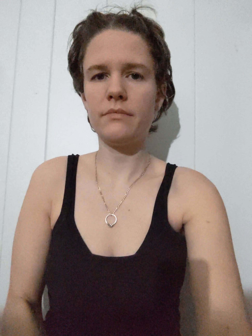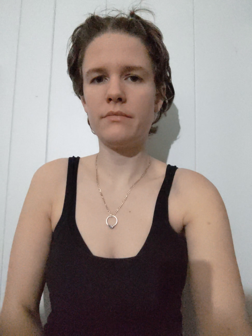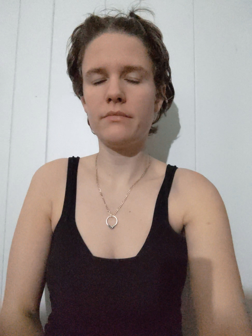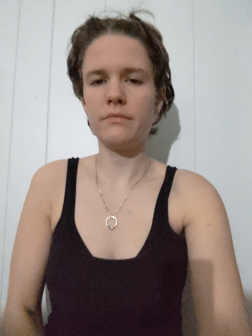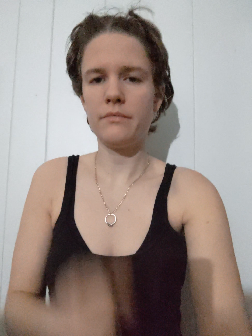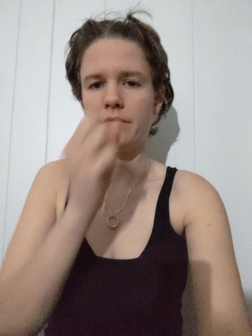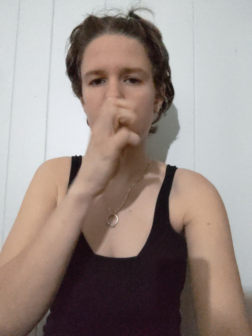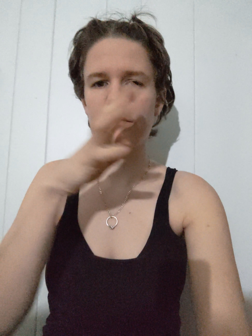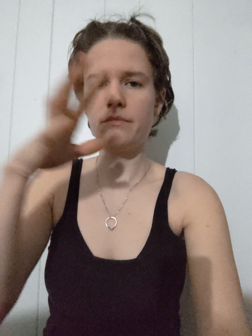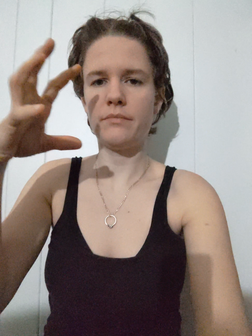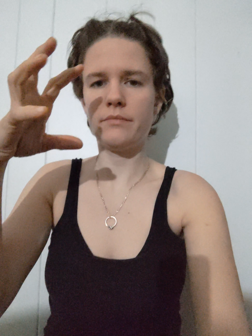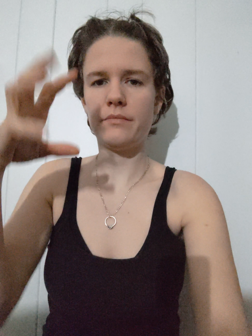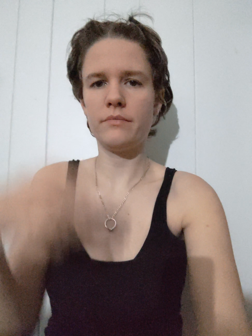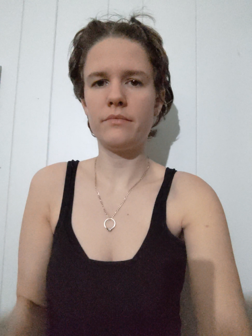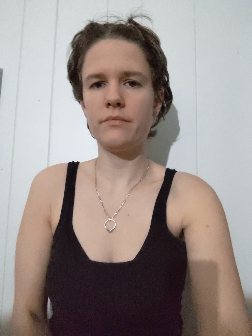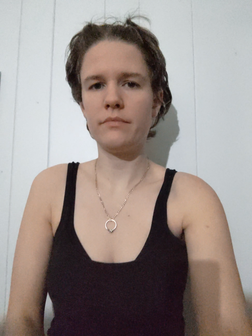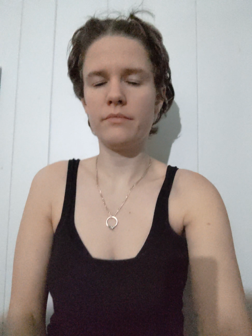balloon